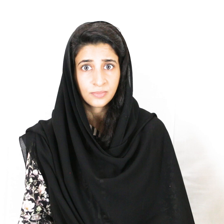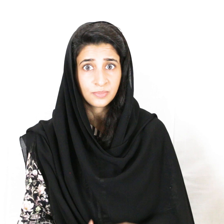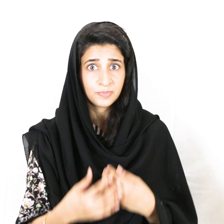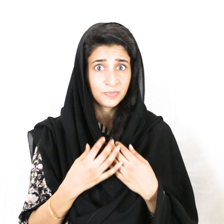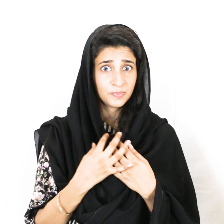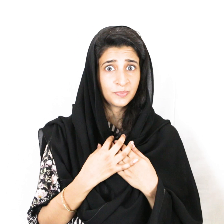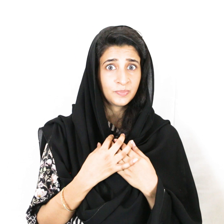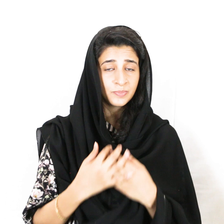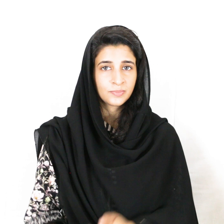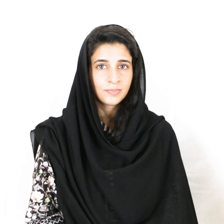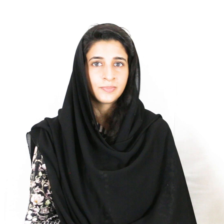scared